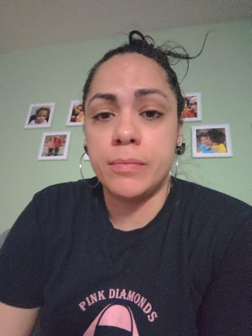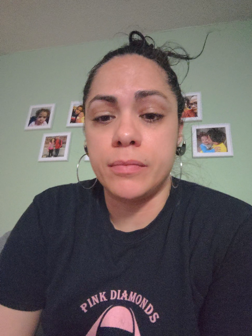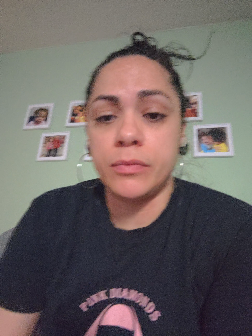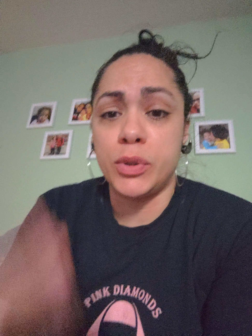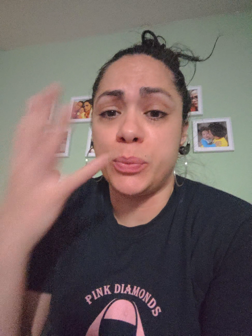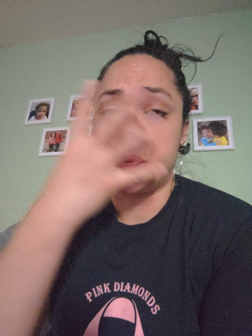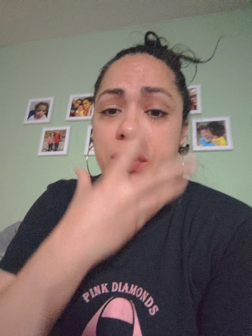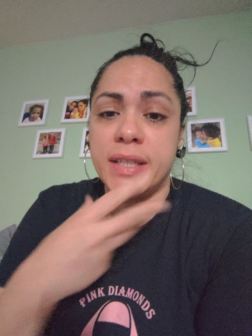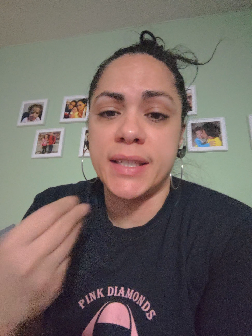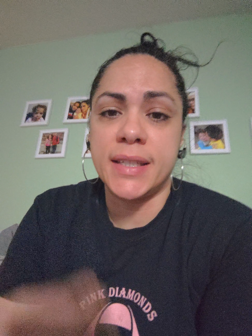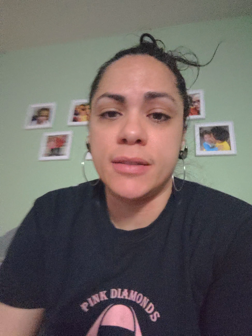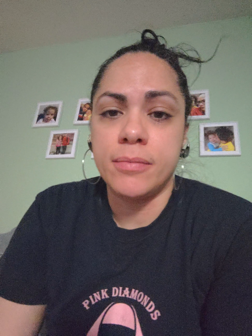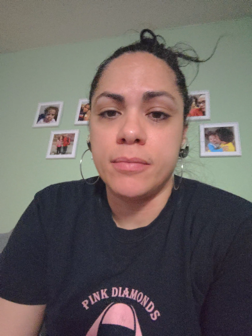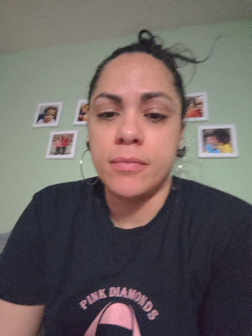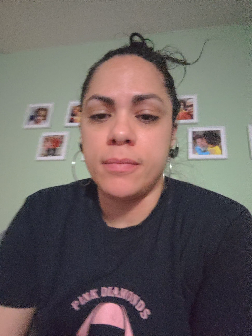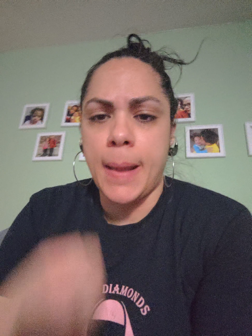pretty